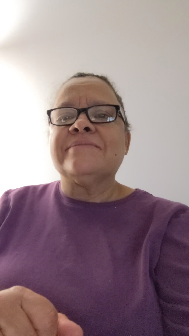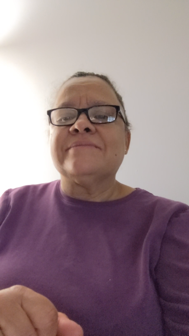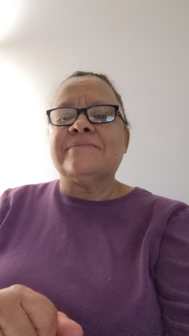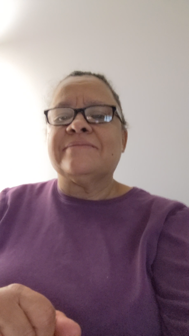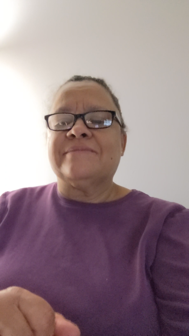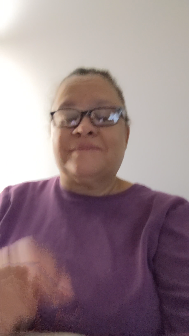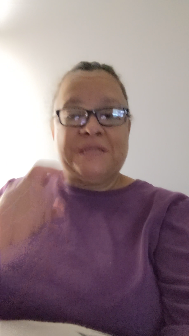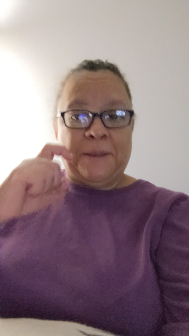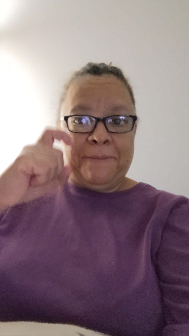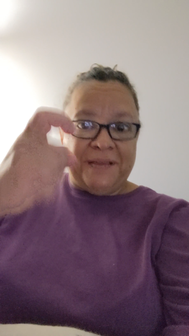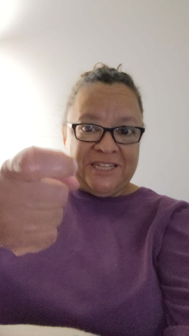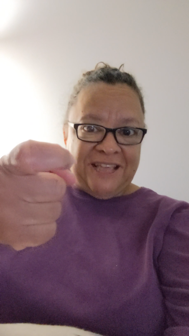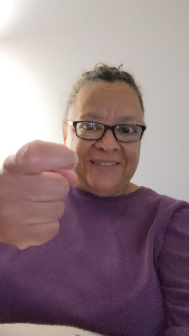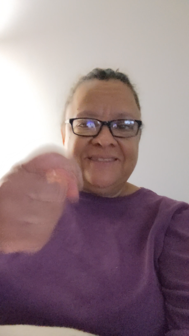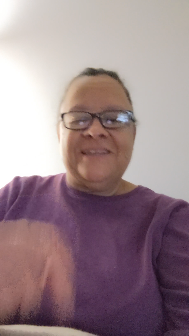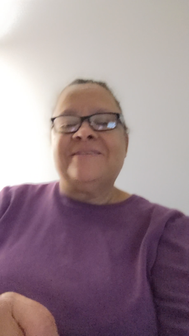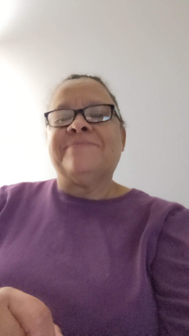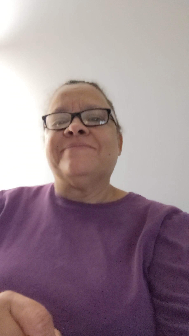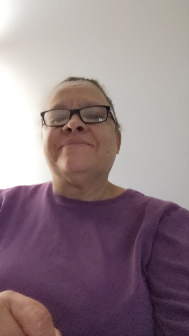present